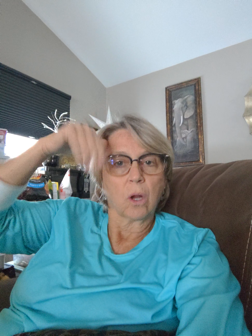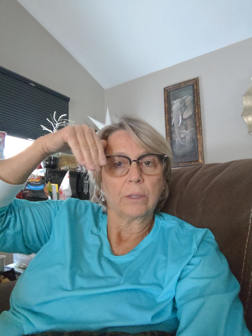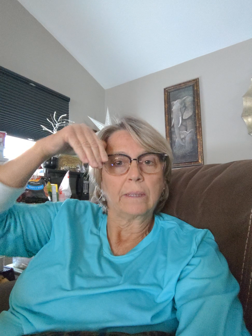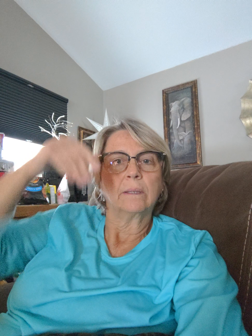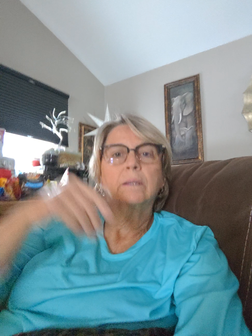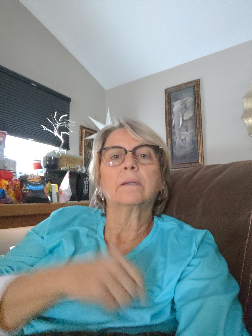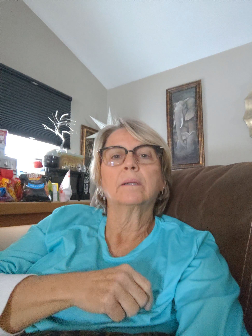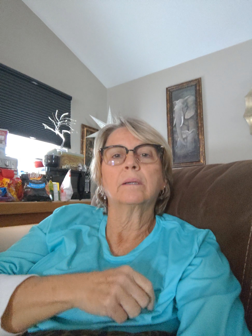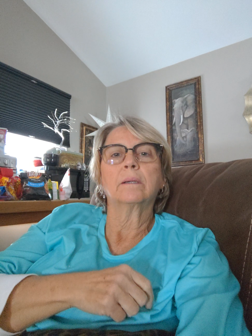donkey